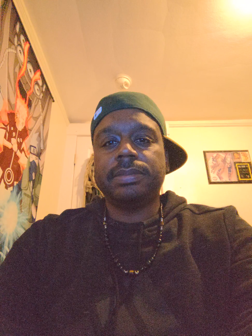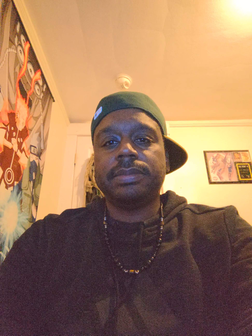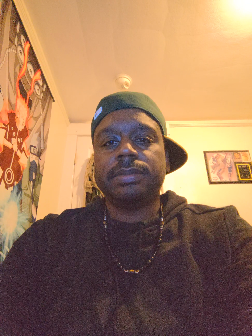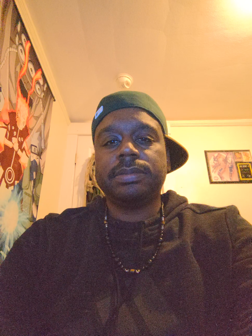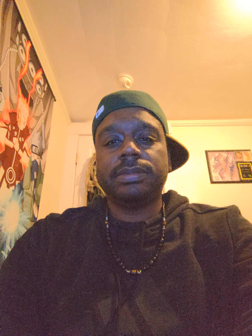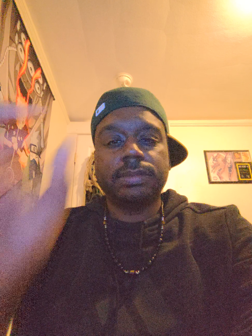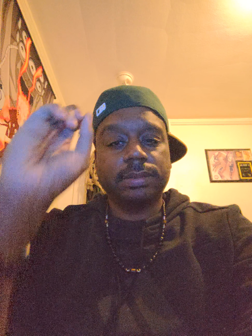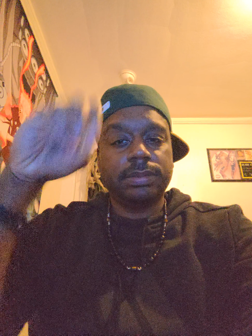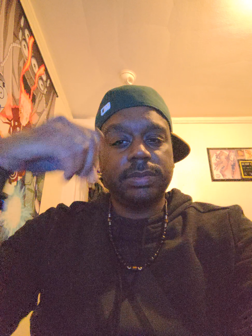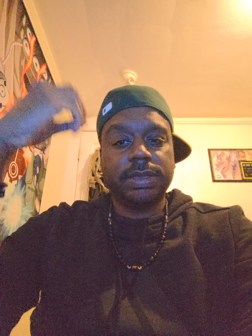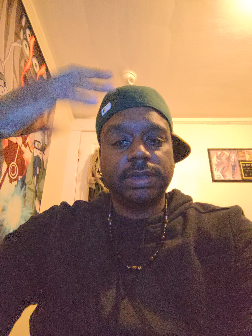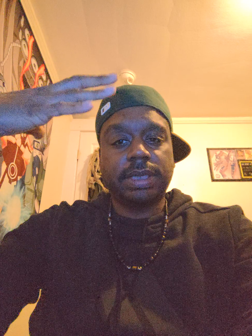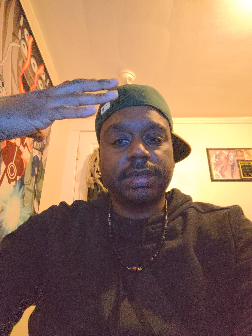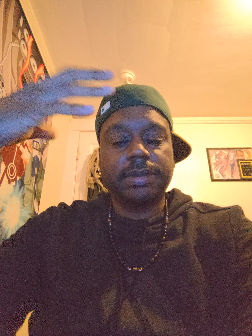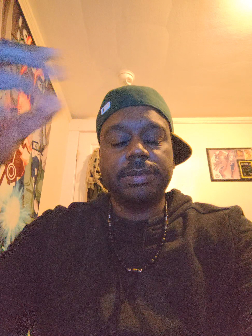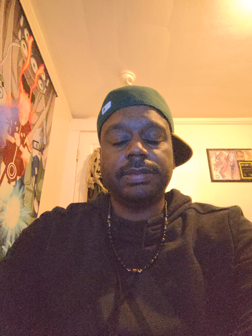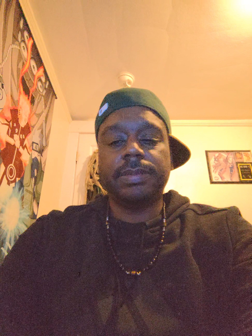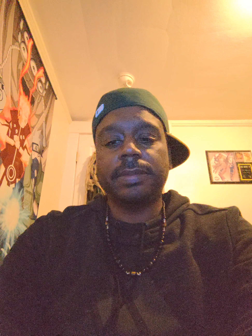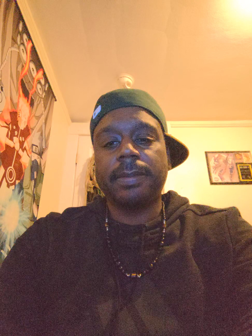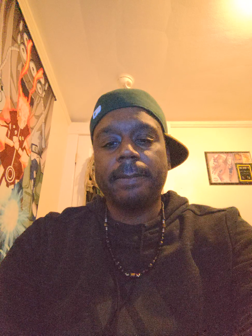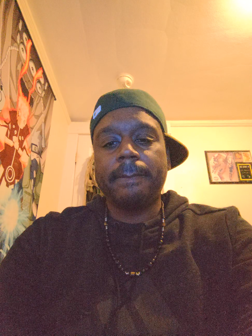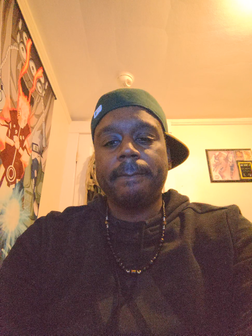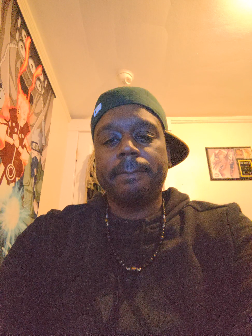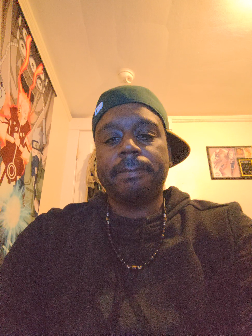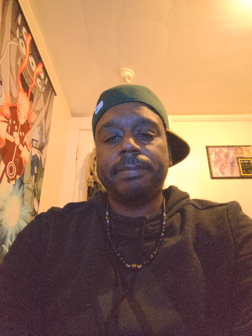sun